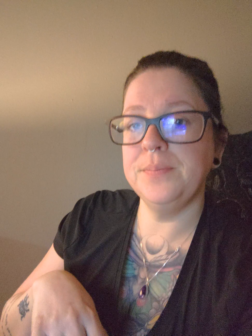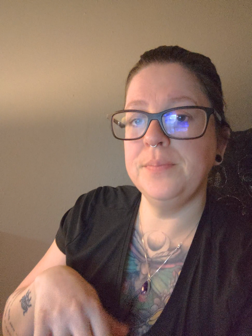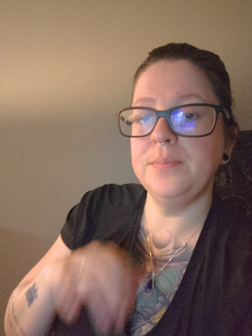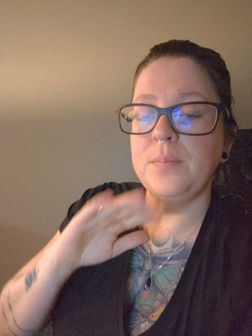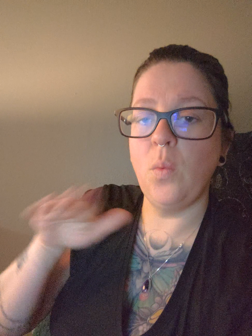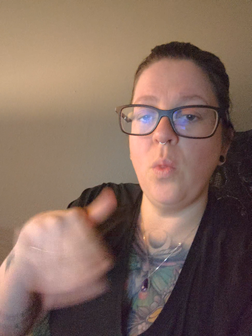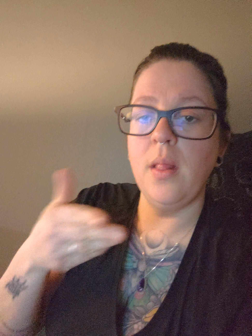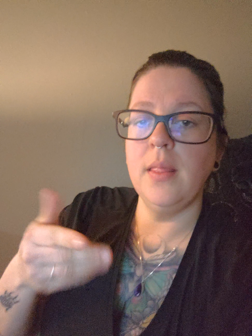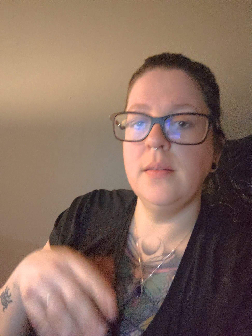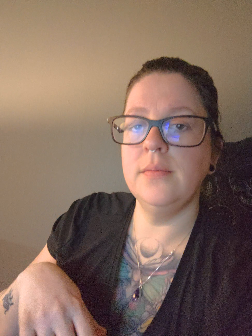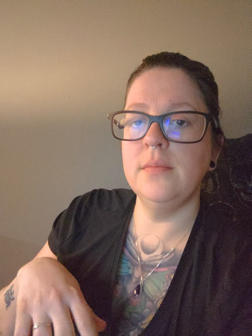all